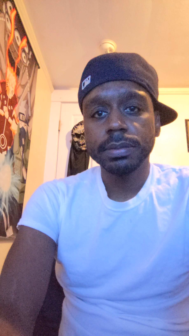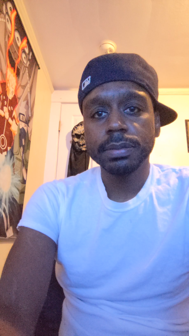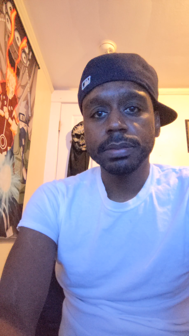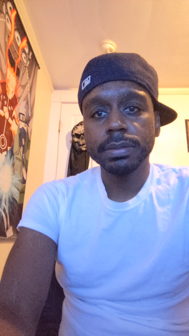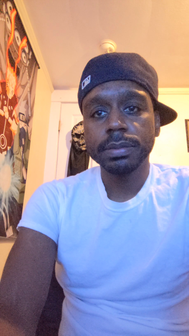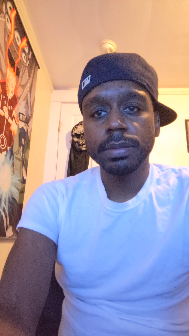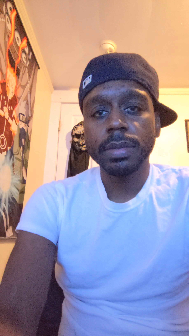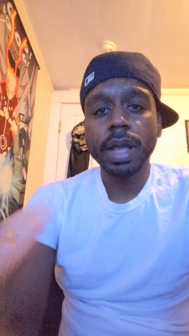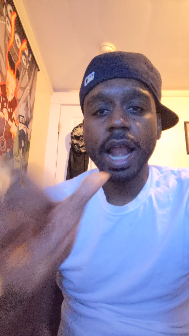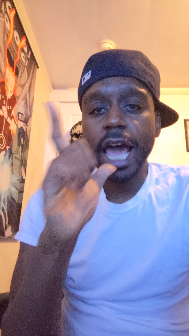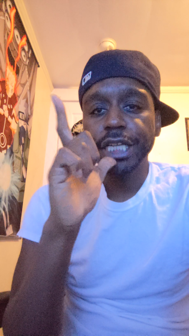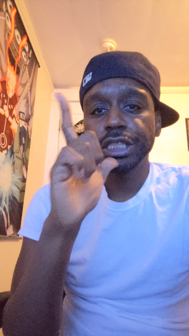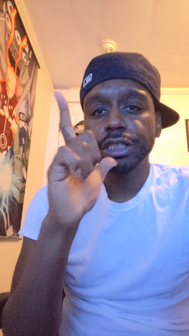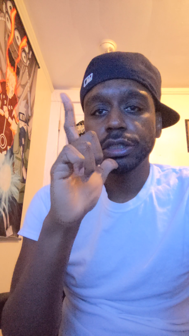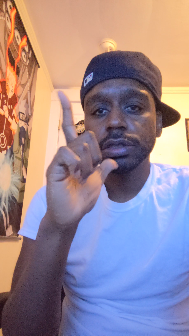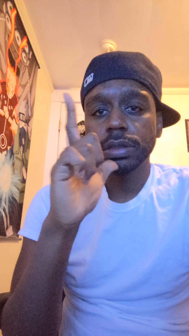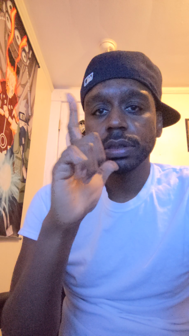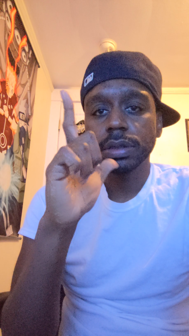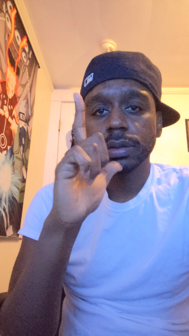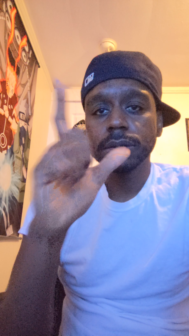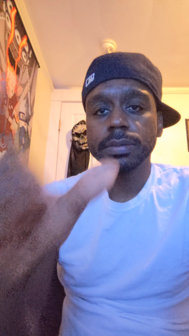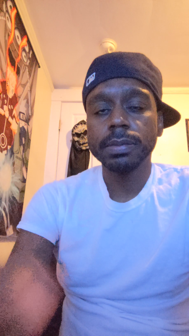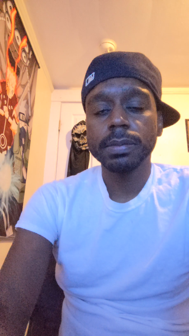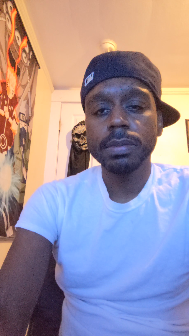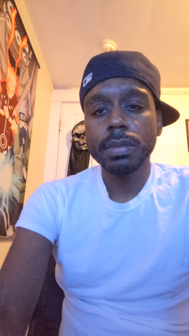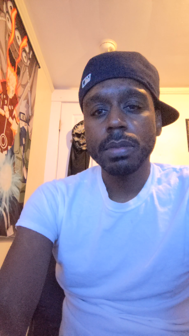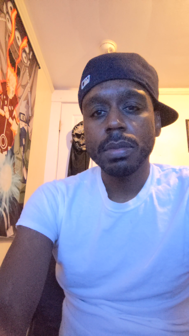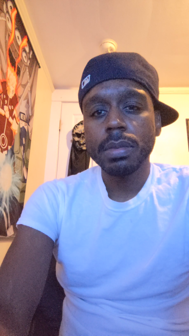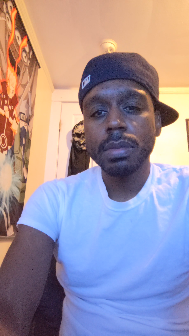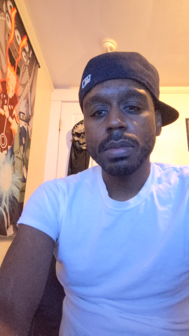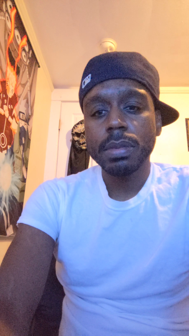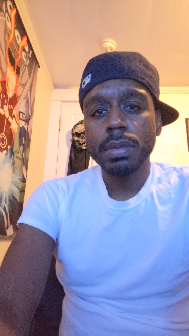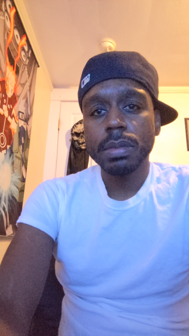lunch